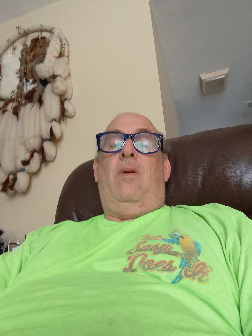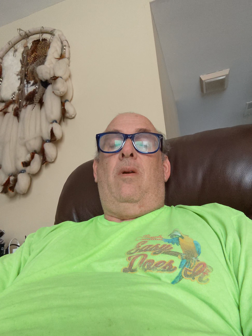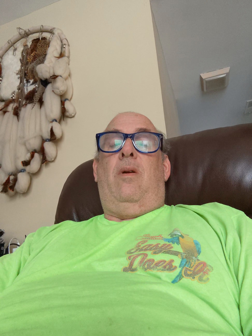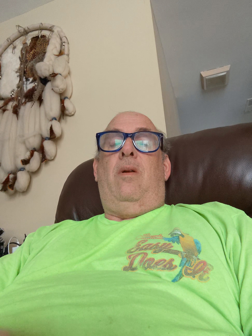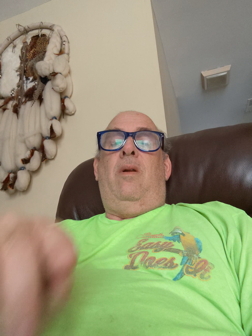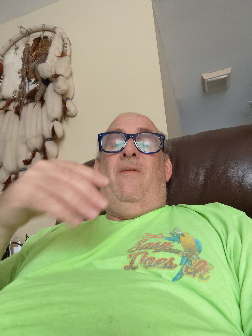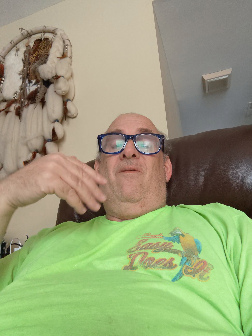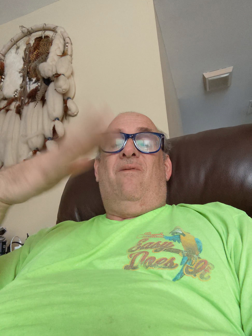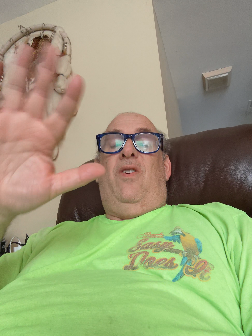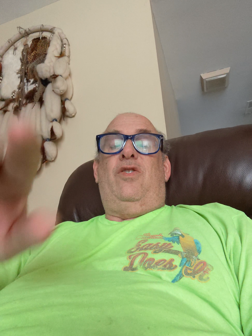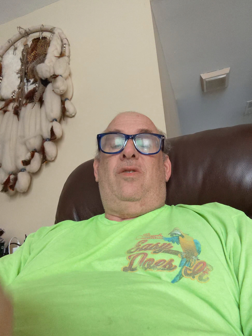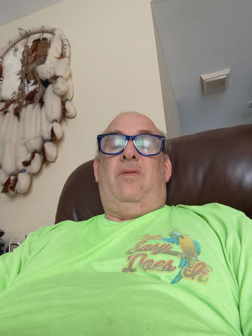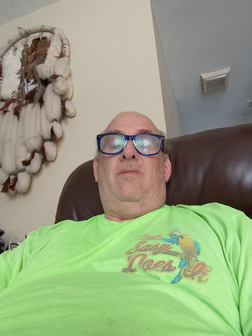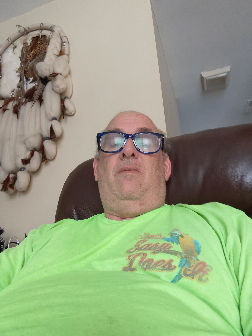finish